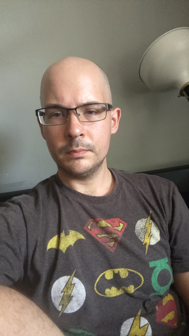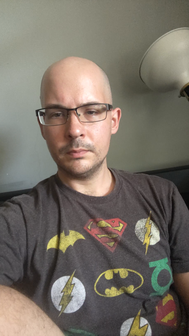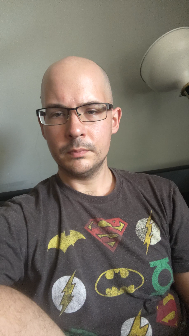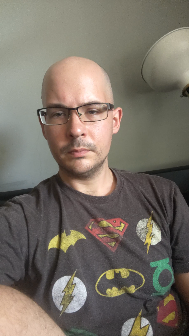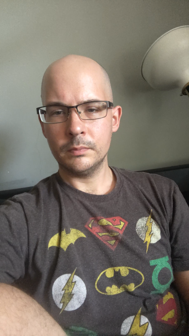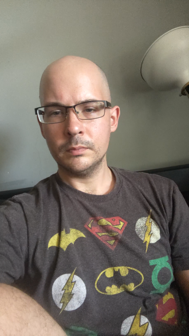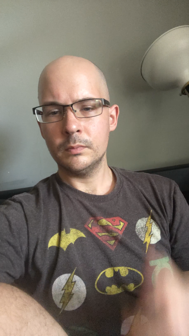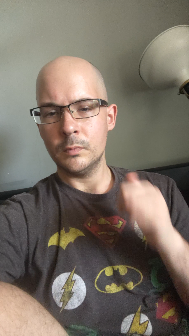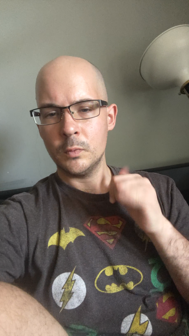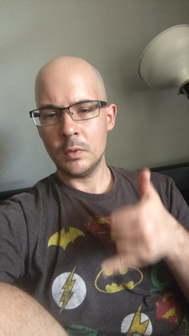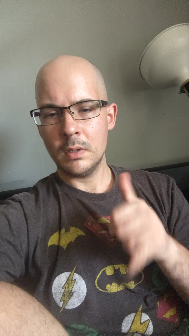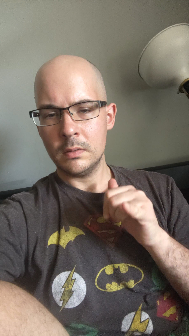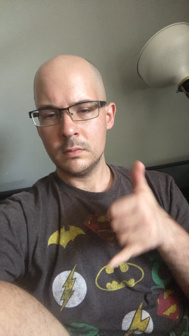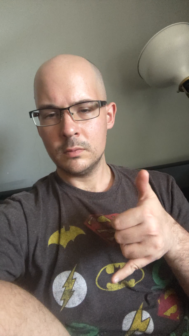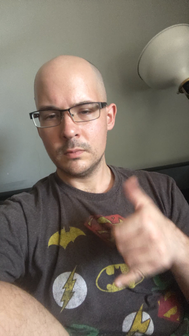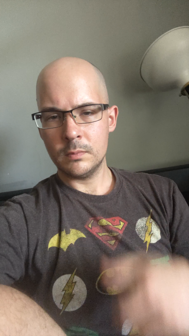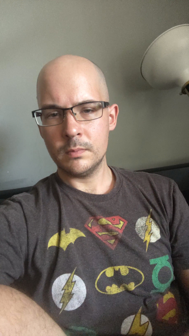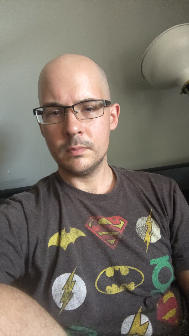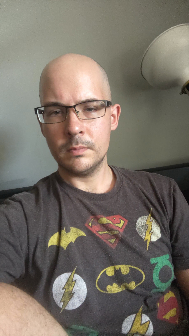rocking chair